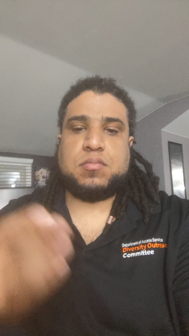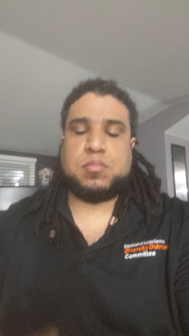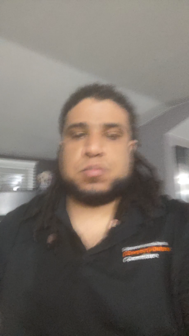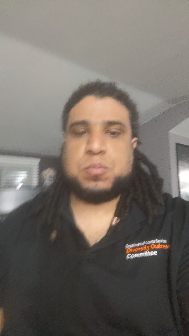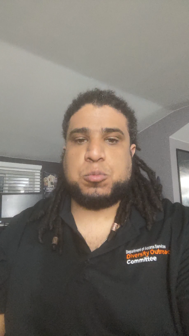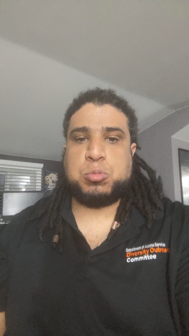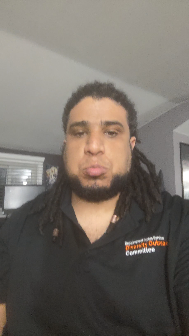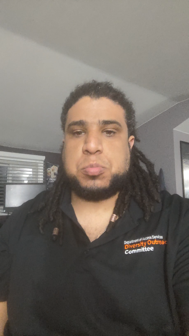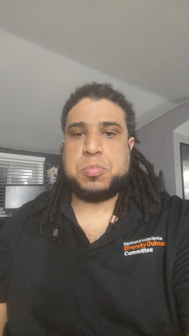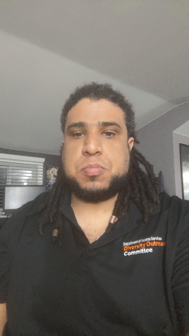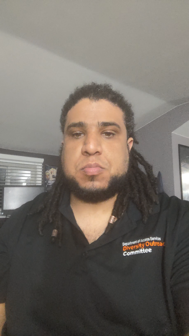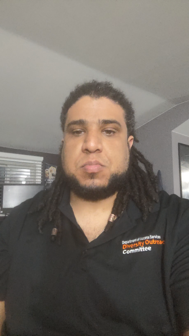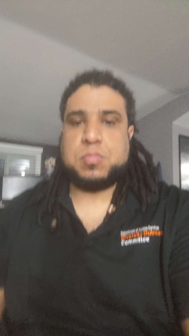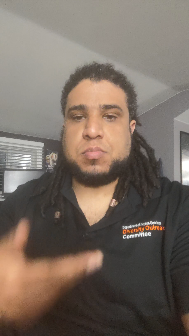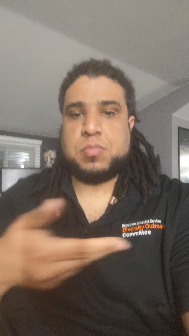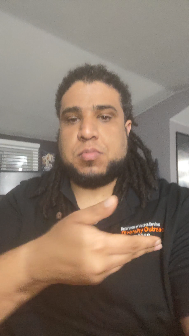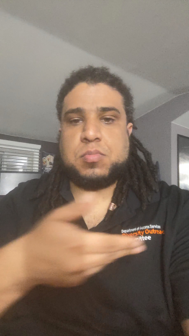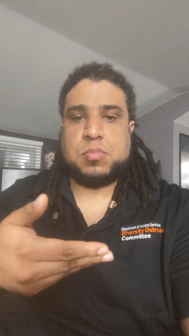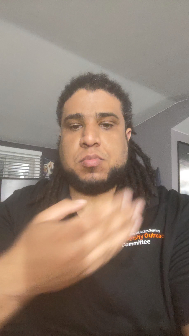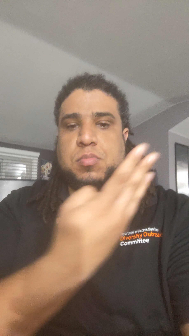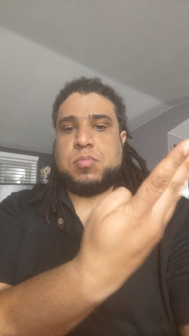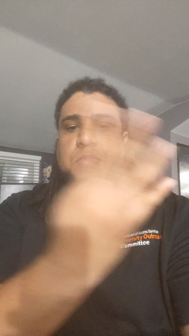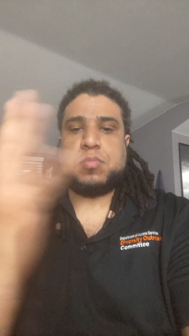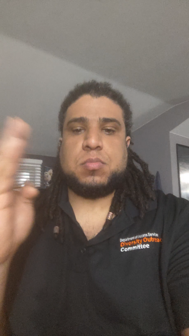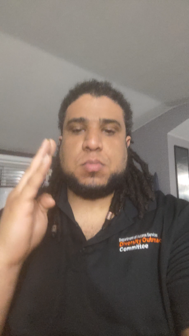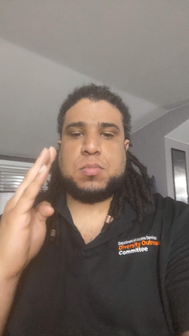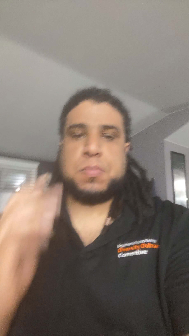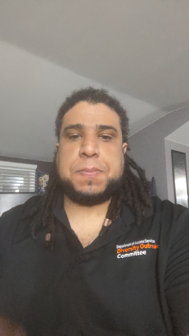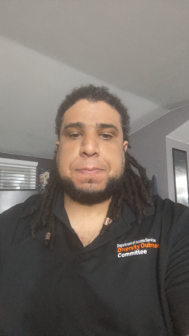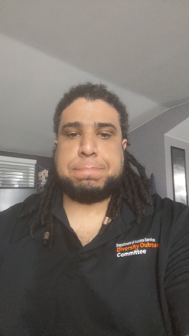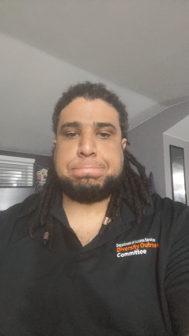crib